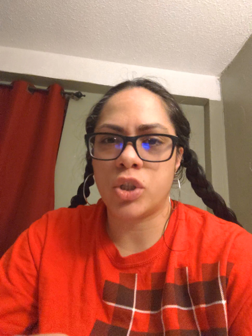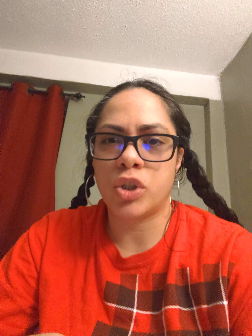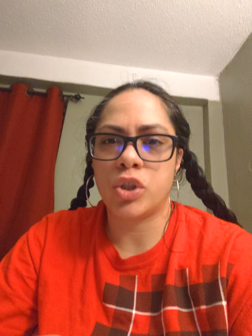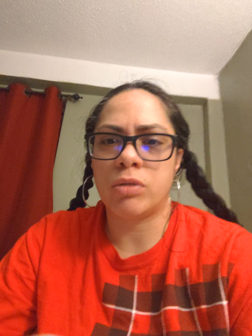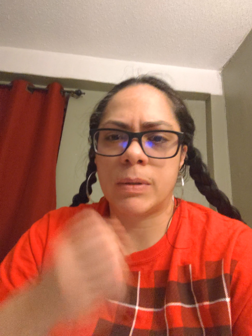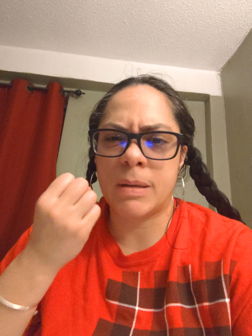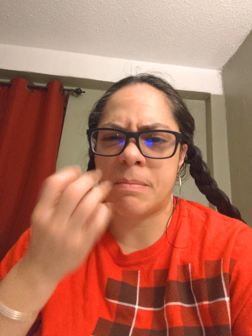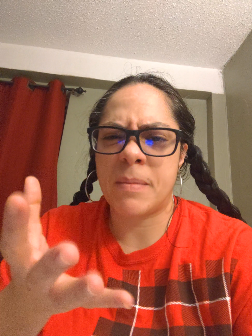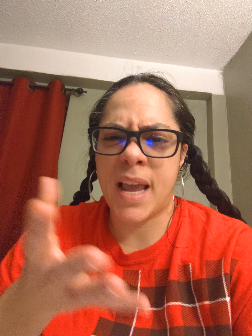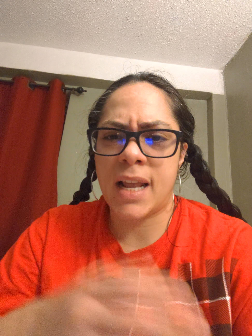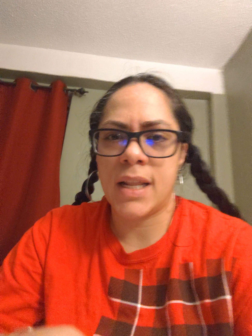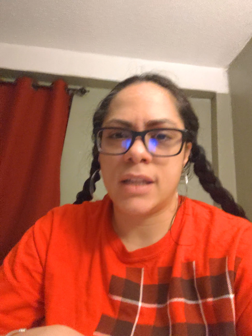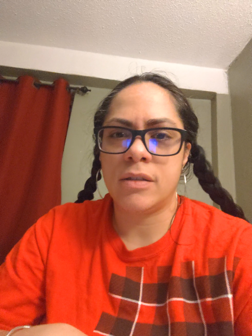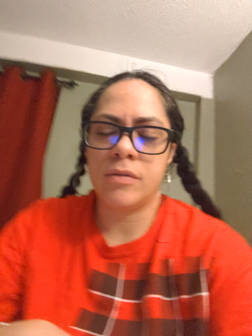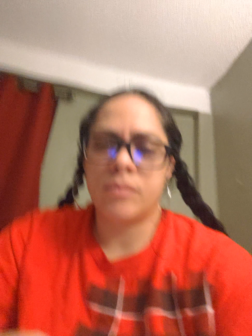many